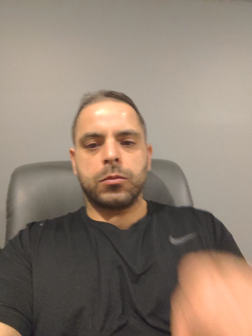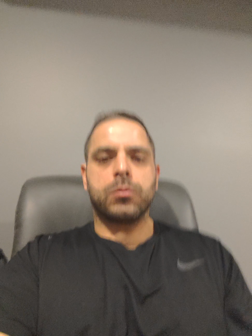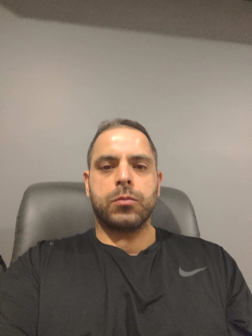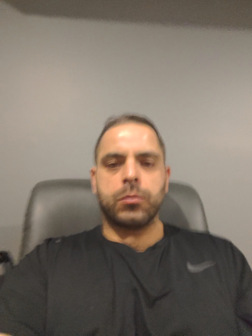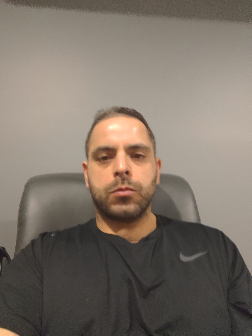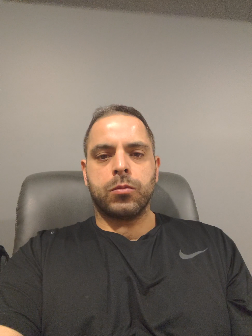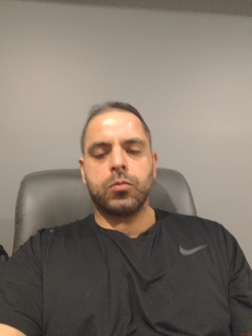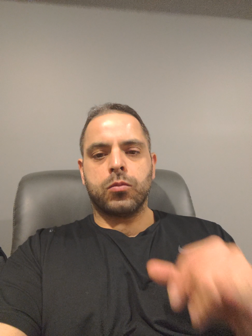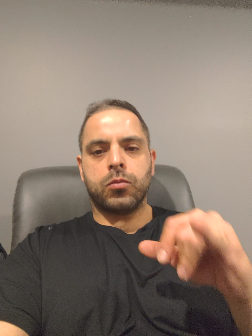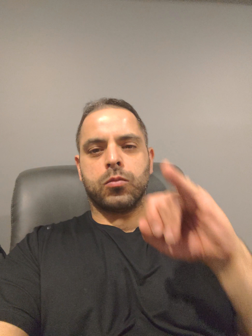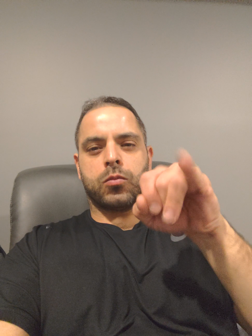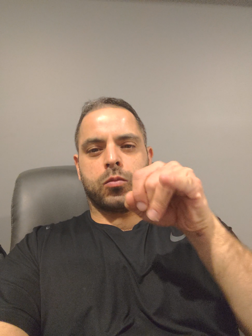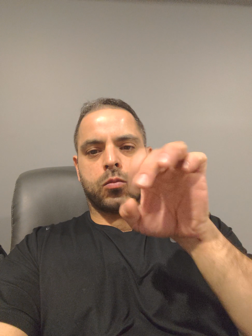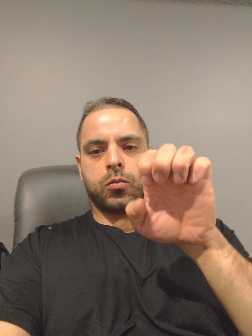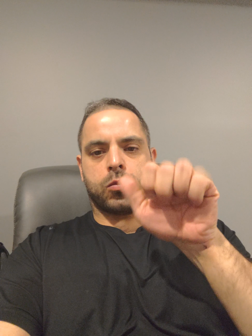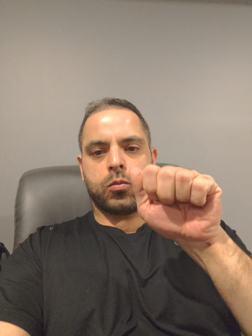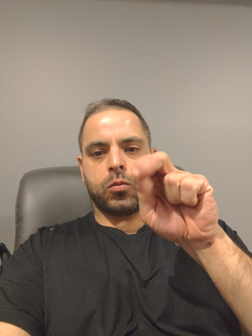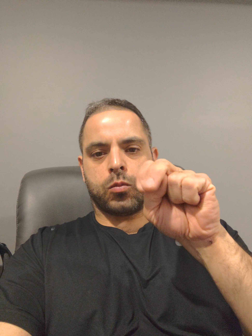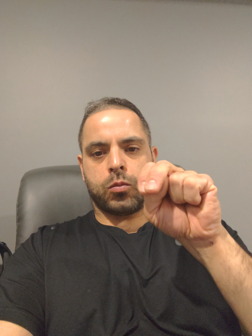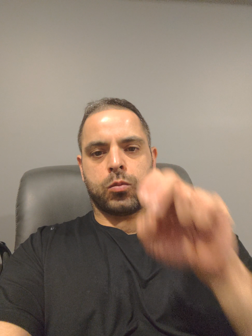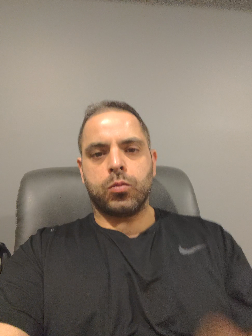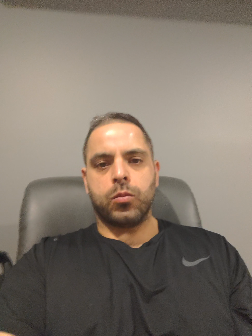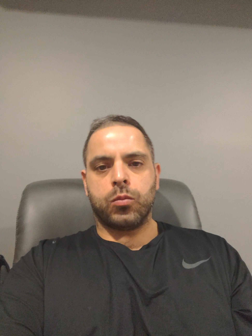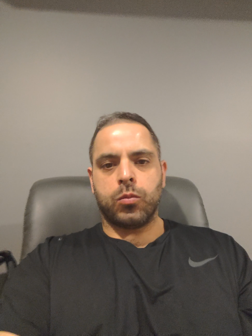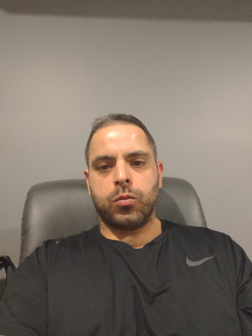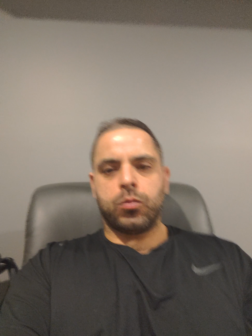jeans